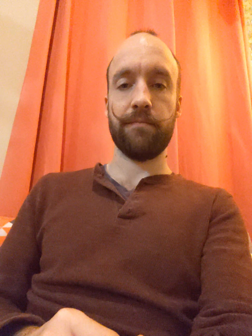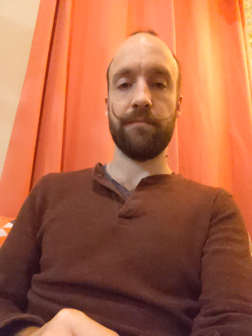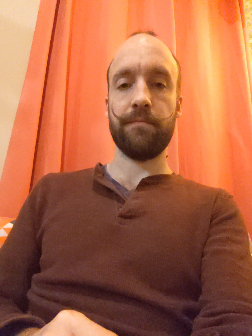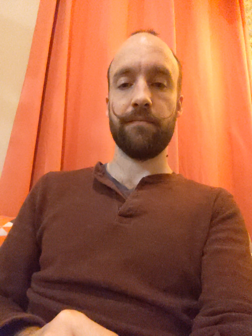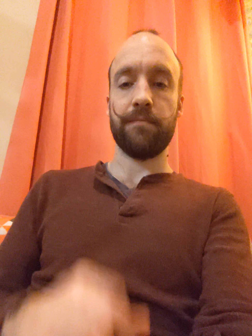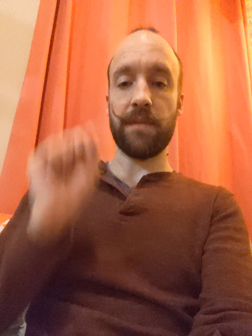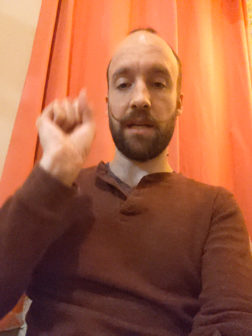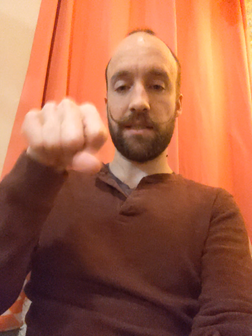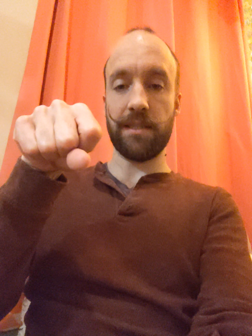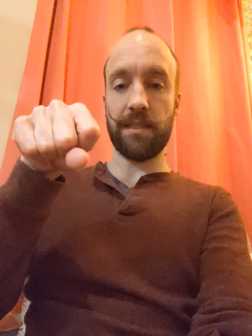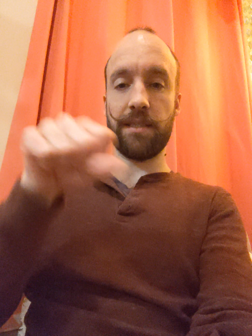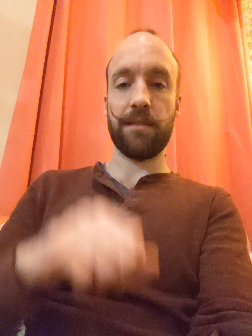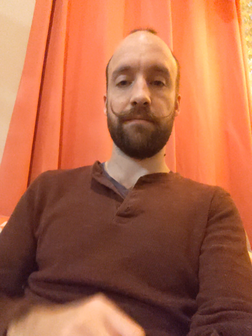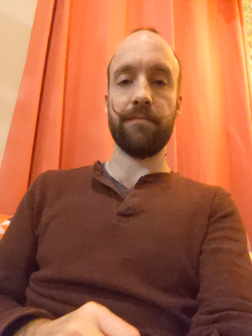yes